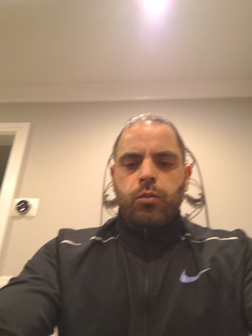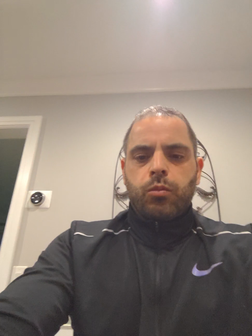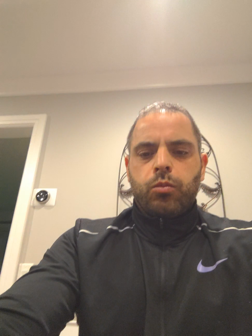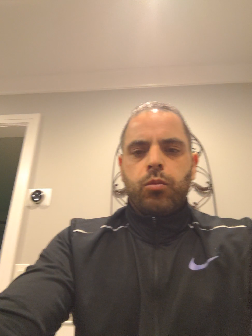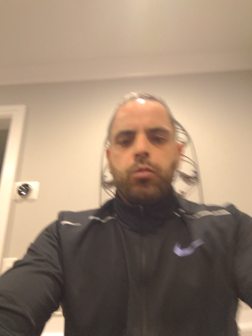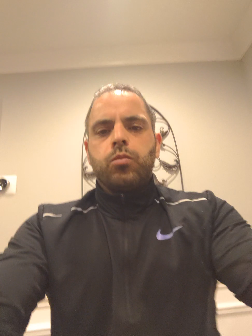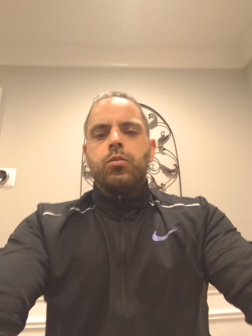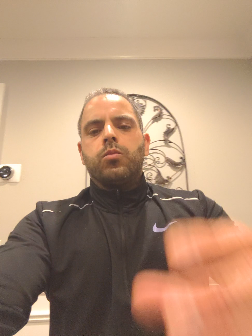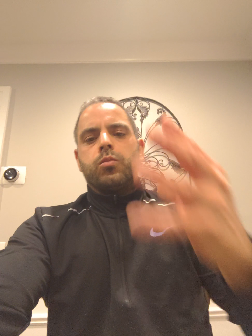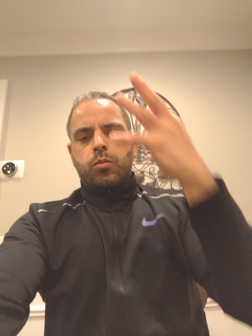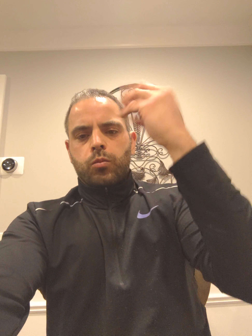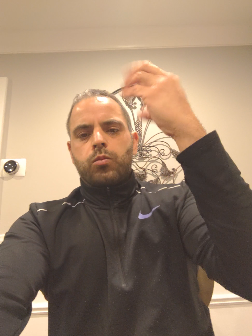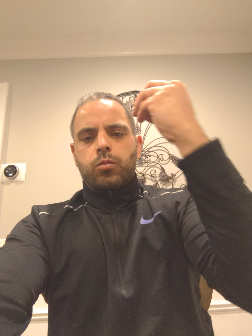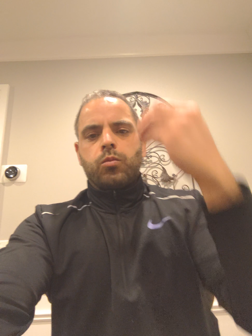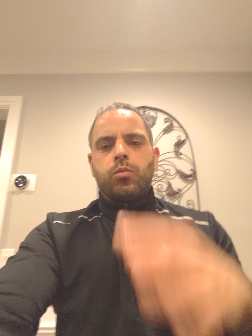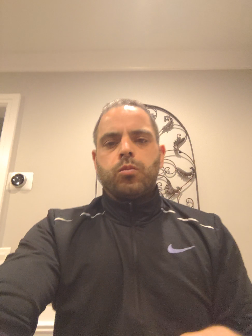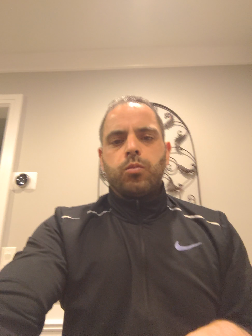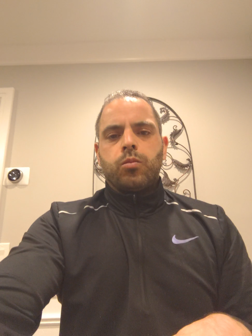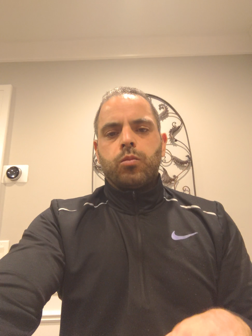outside